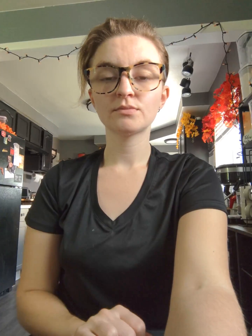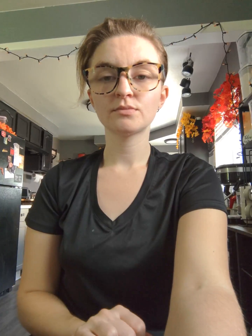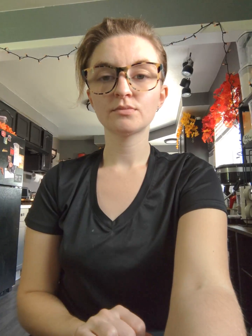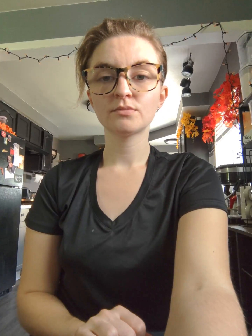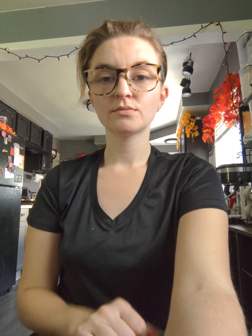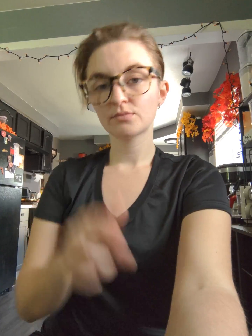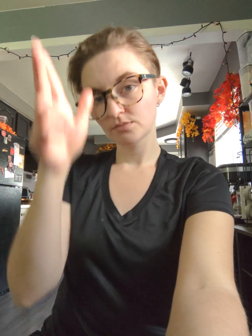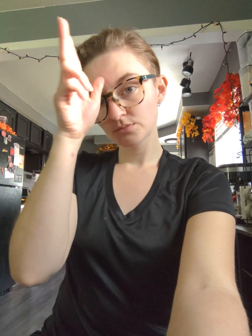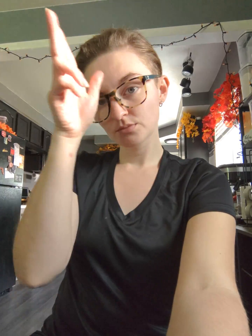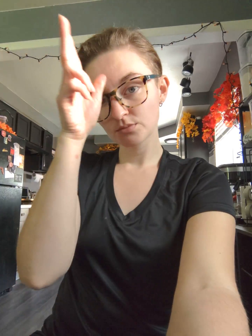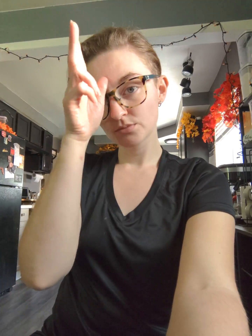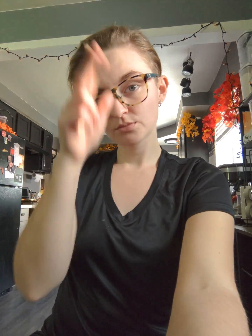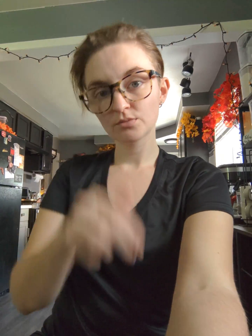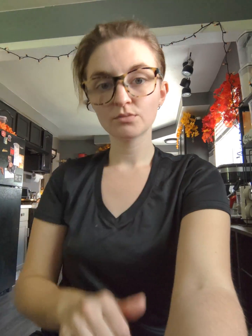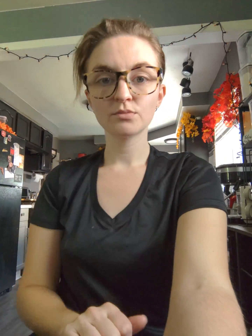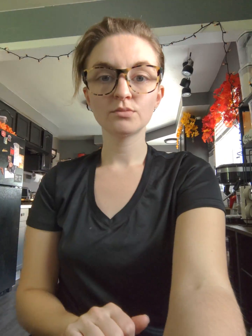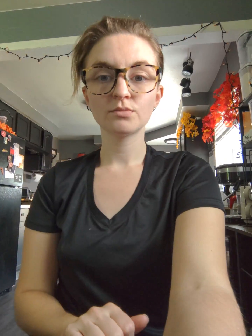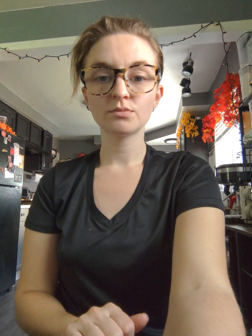rooster